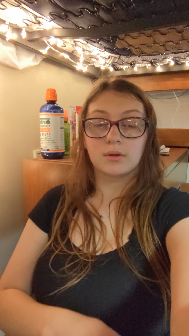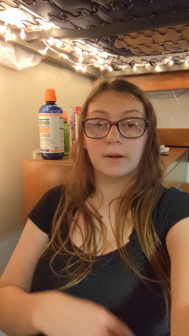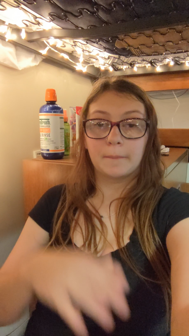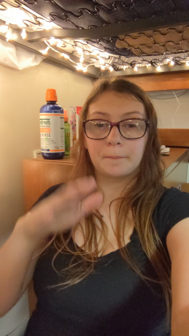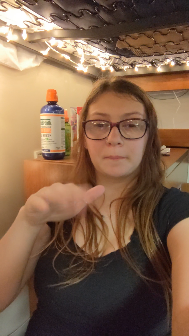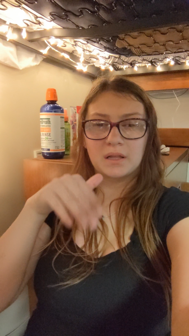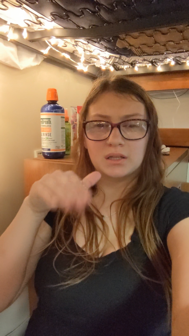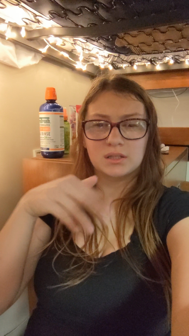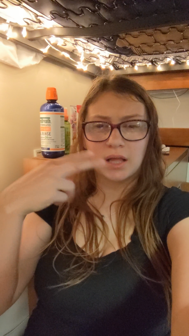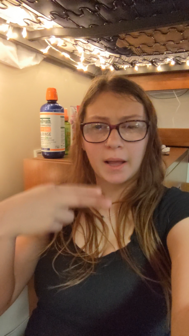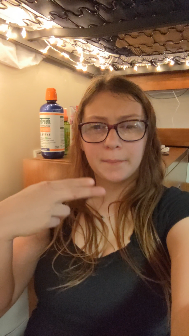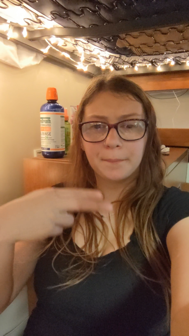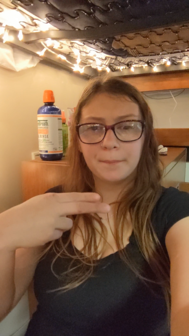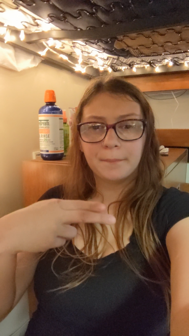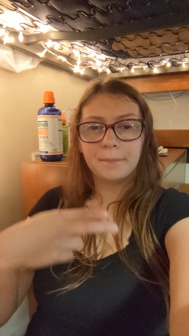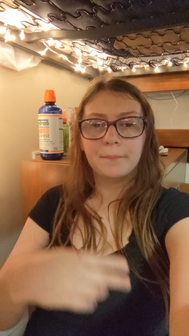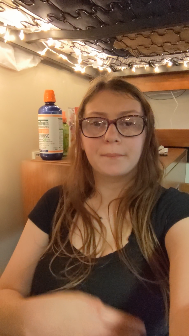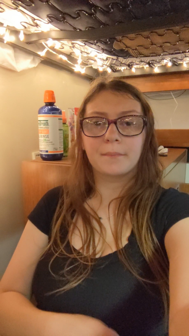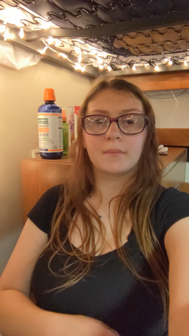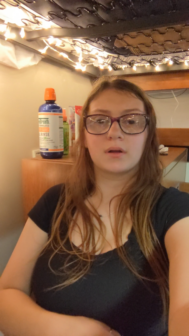pet's name